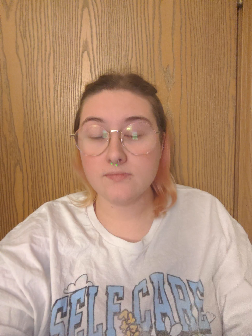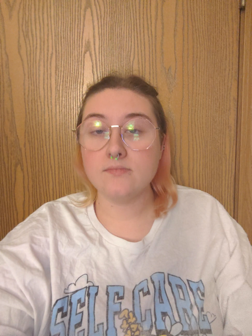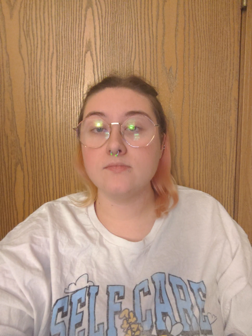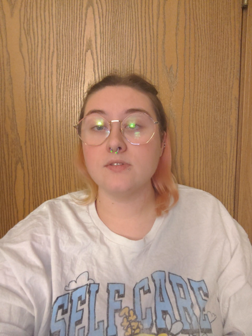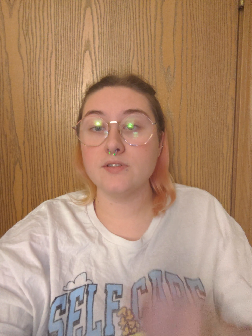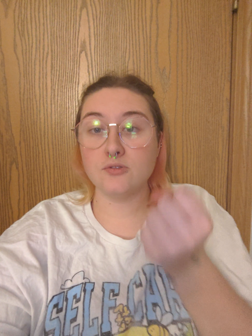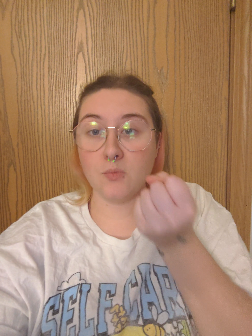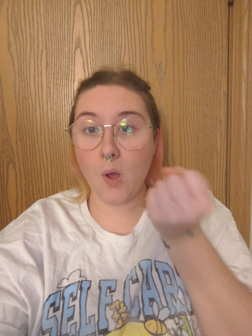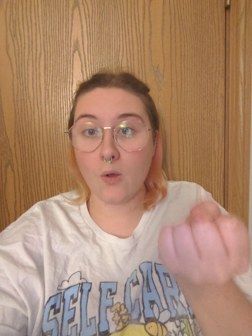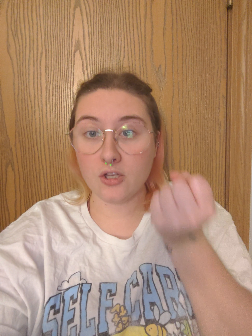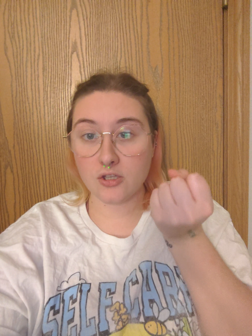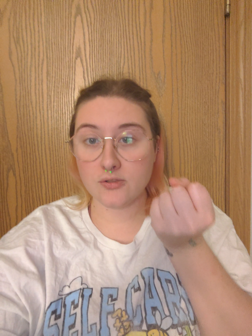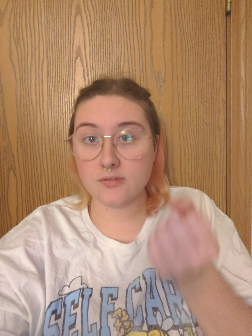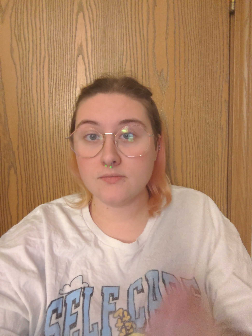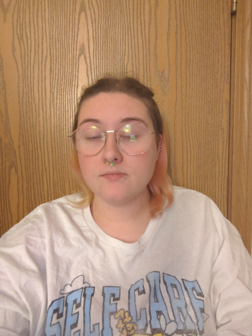drawer